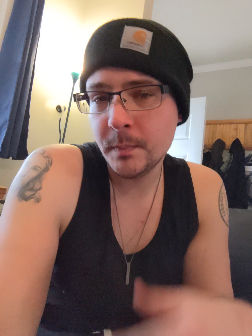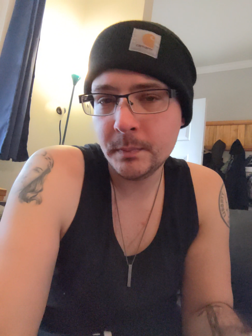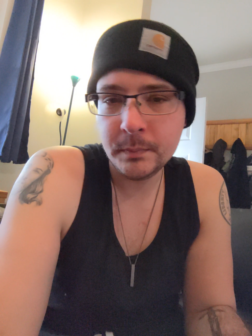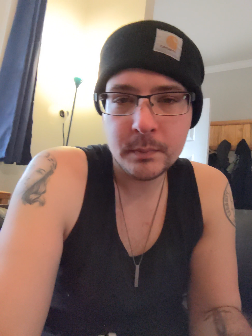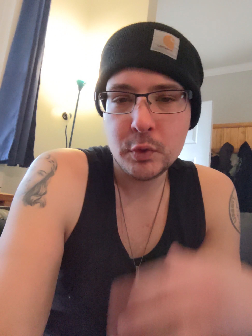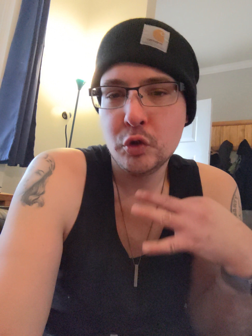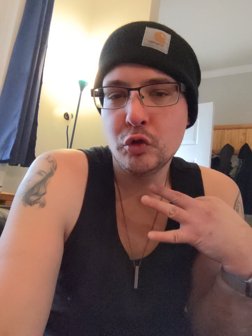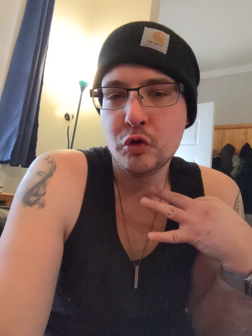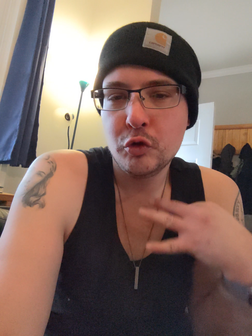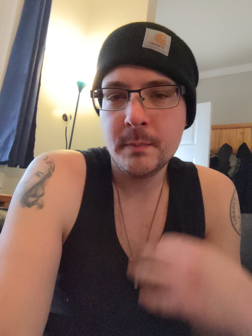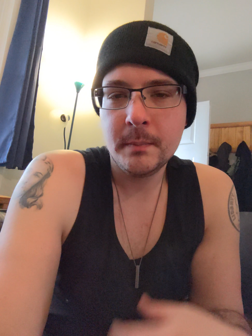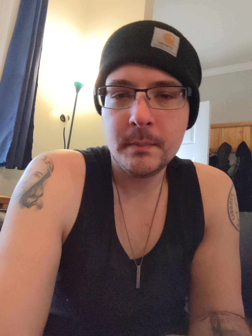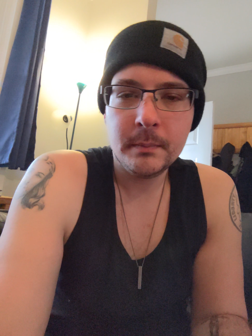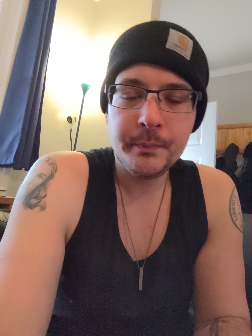shirt